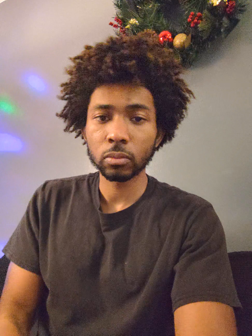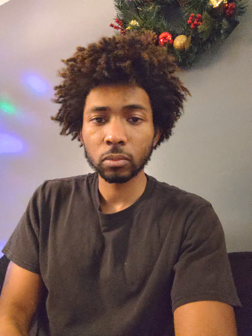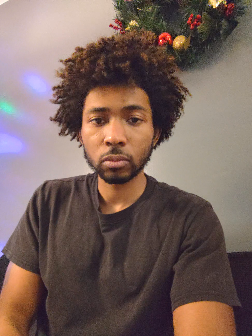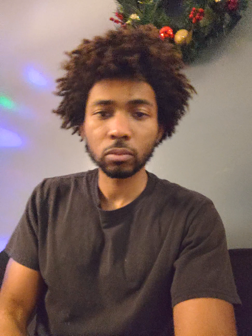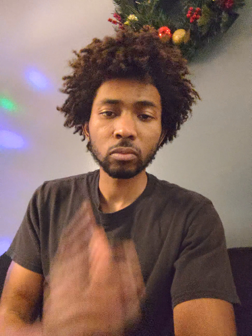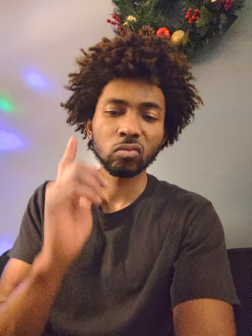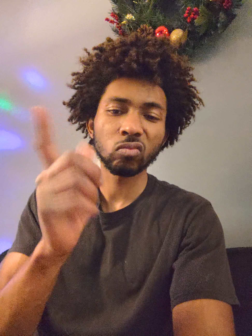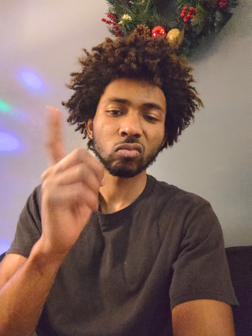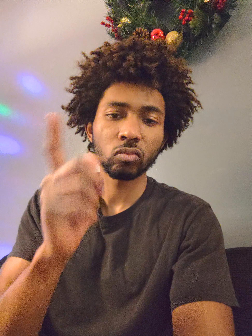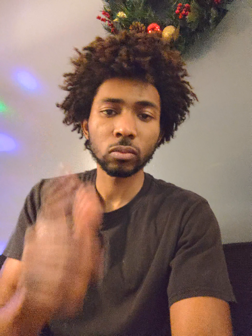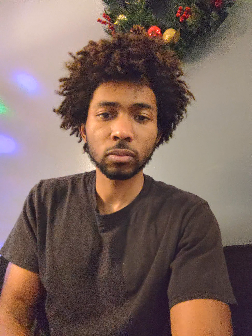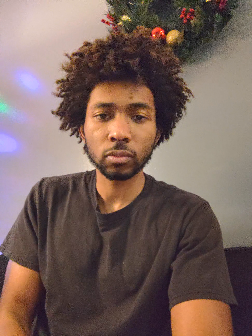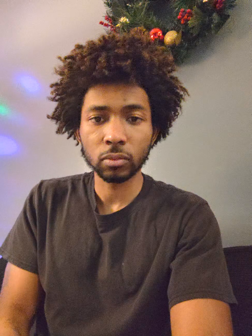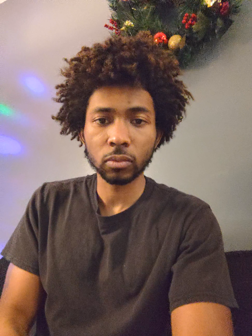later